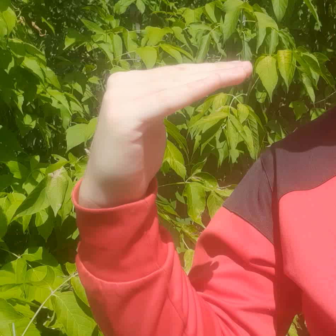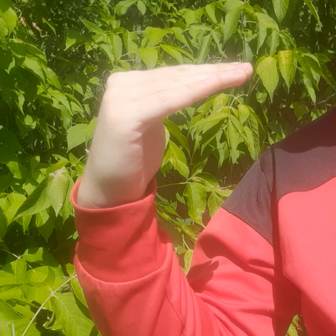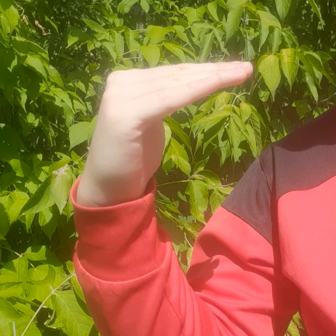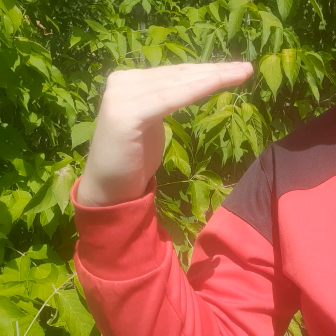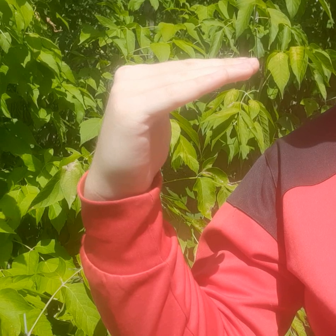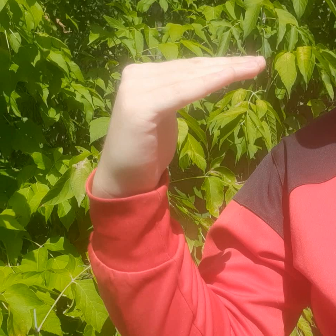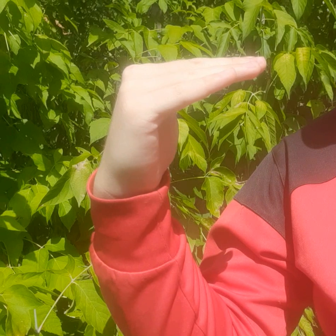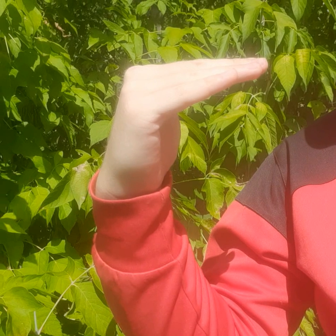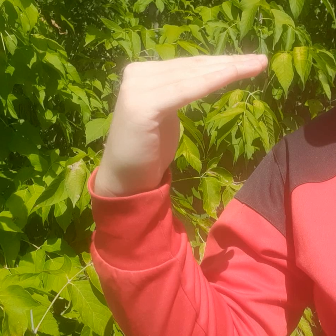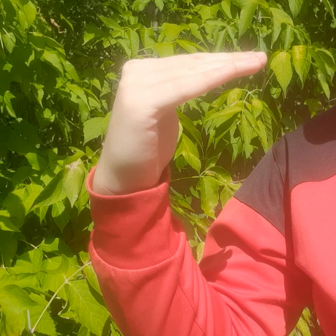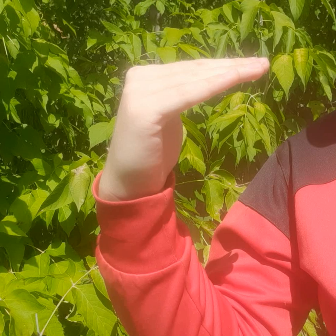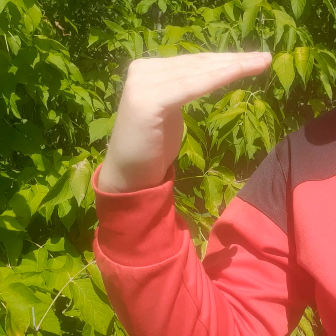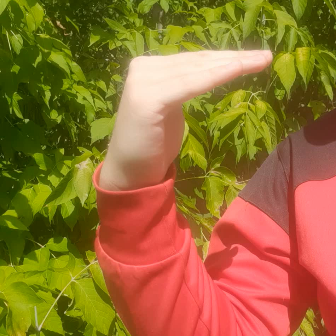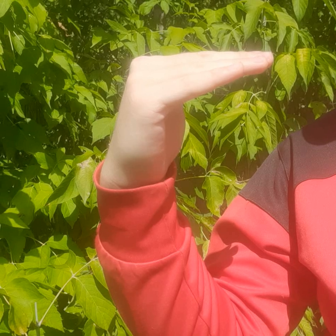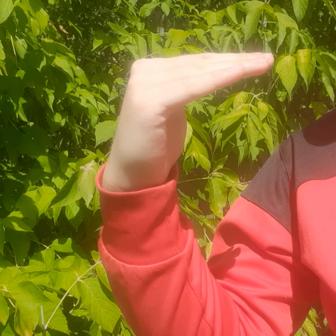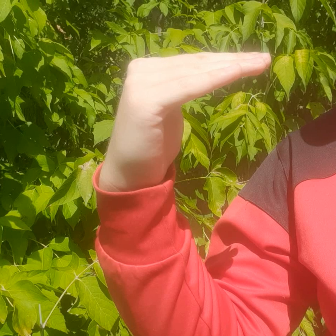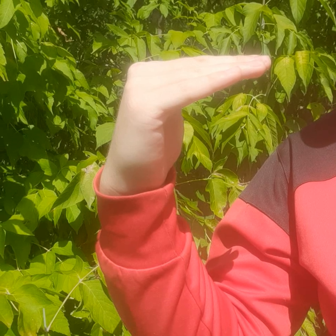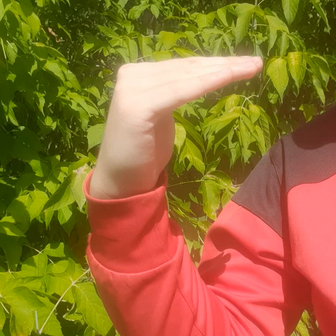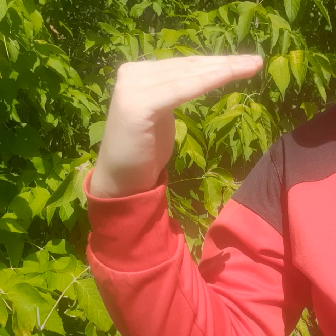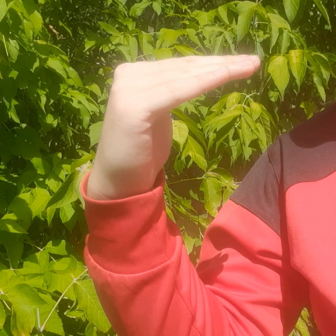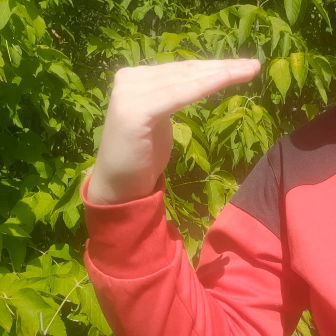Ф